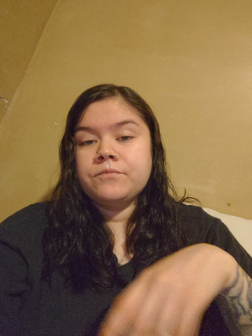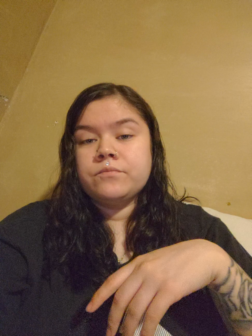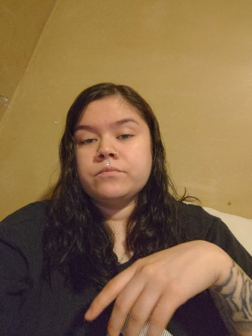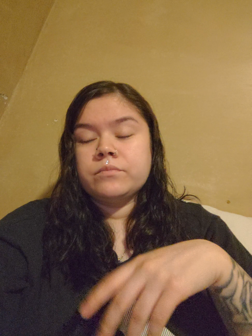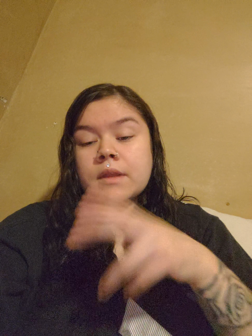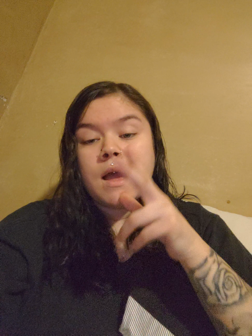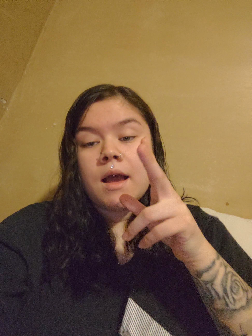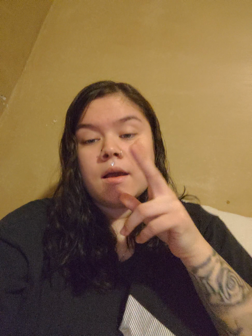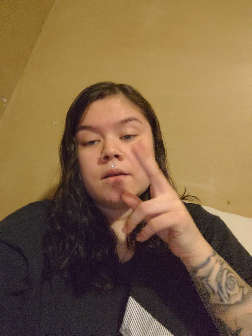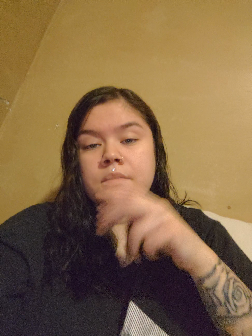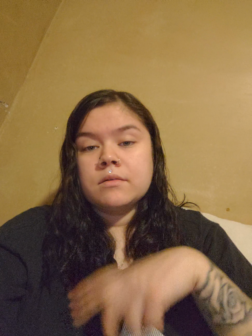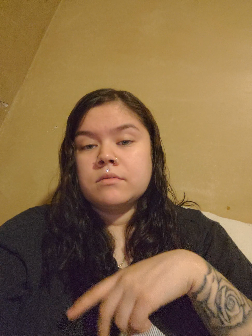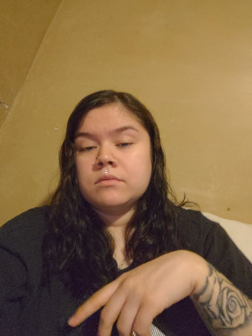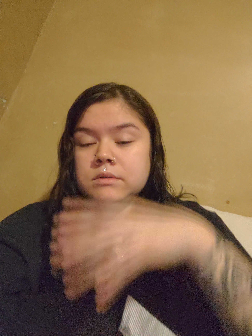hen